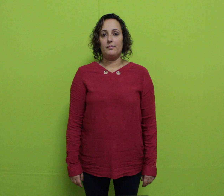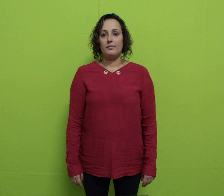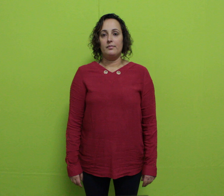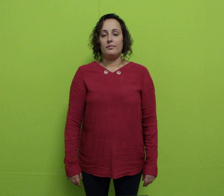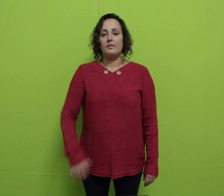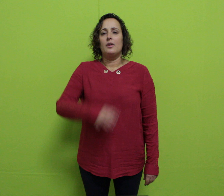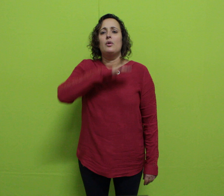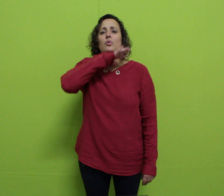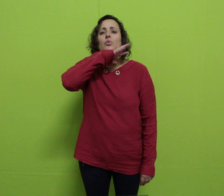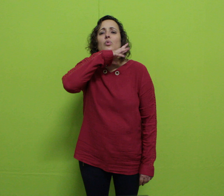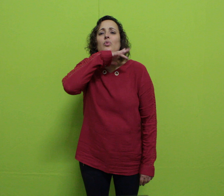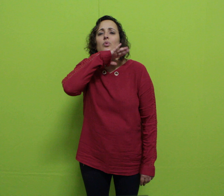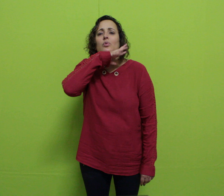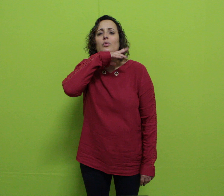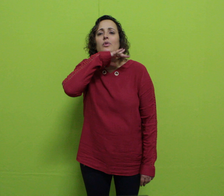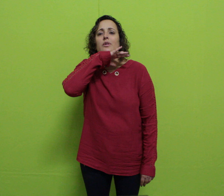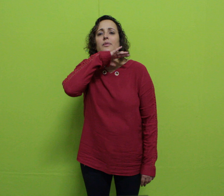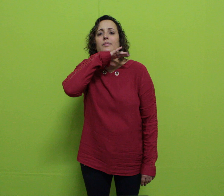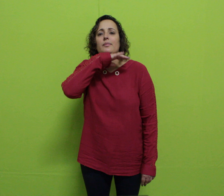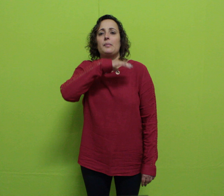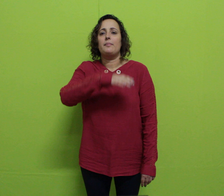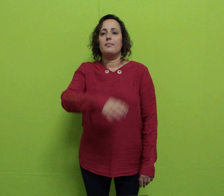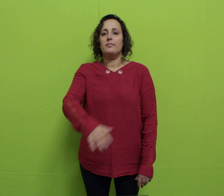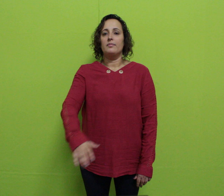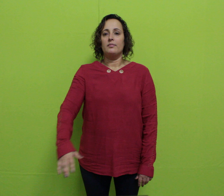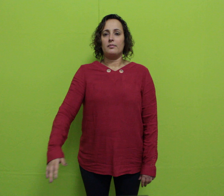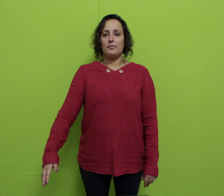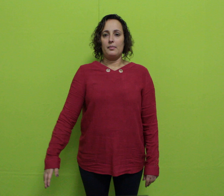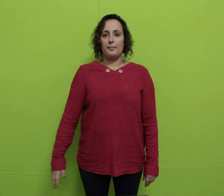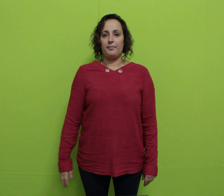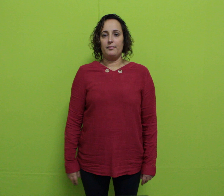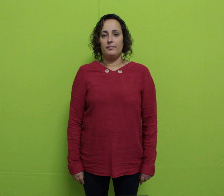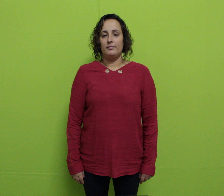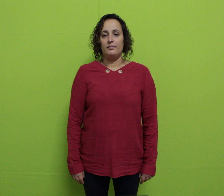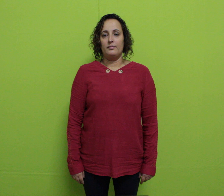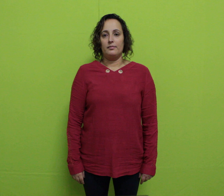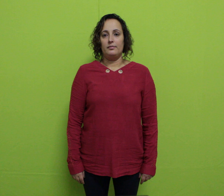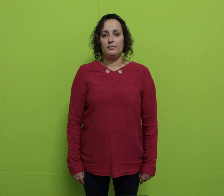ruim